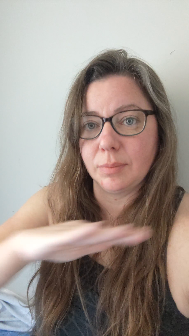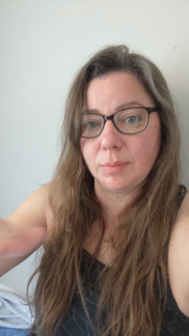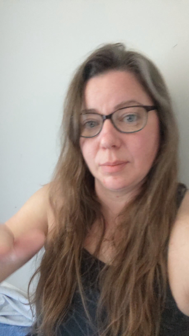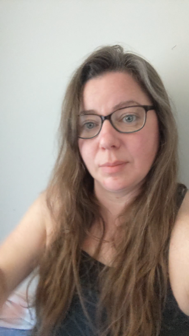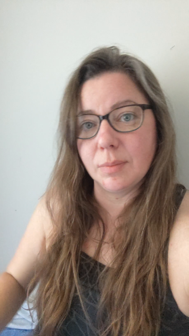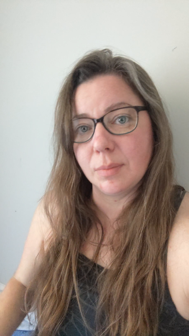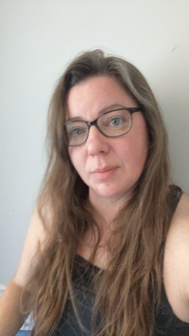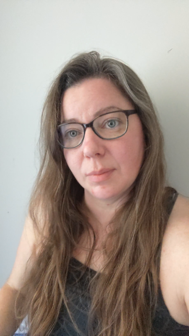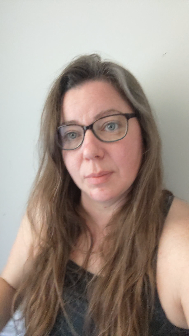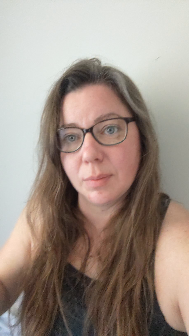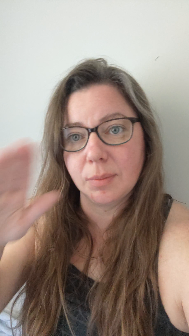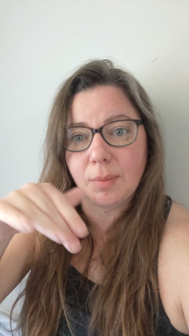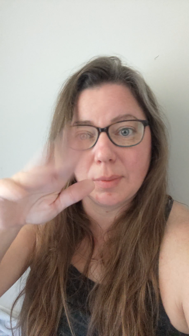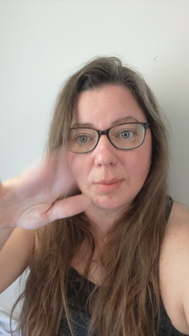paint